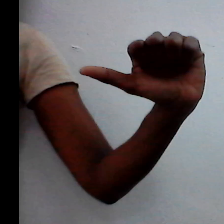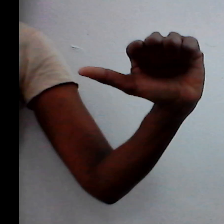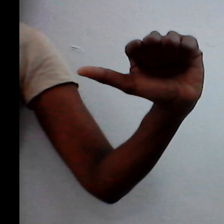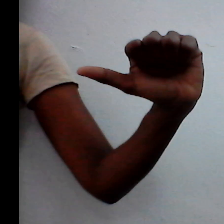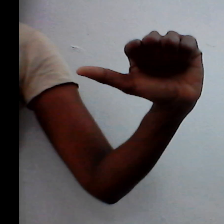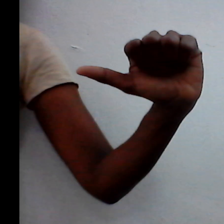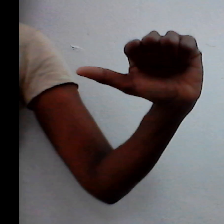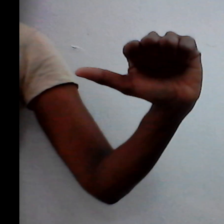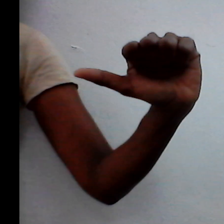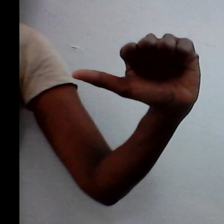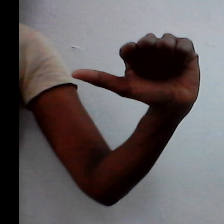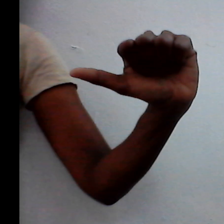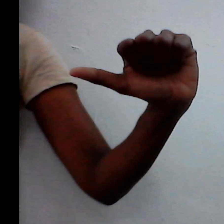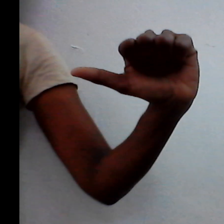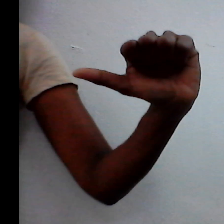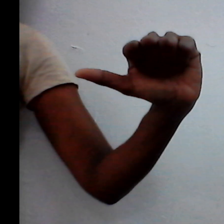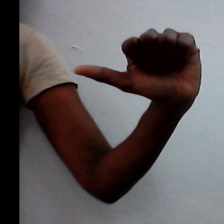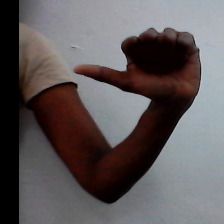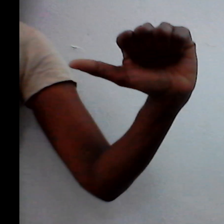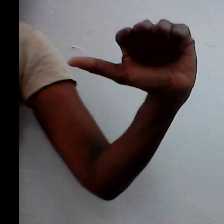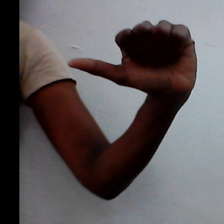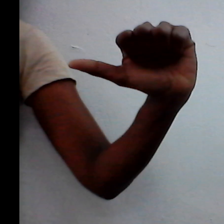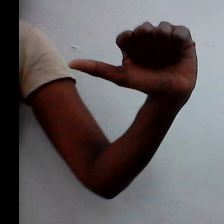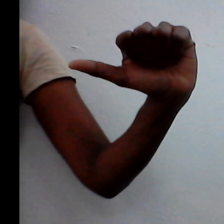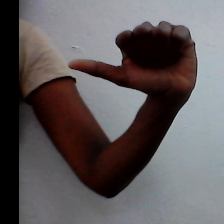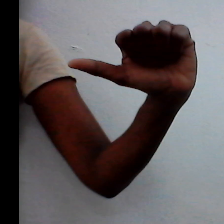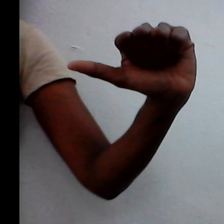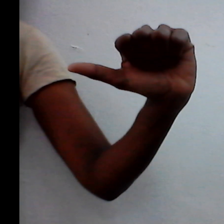എ